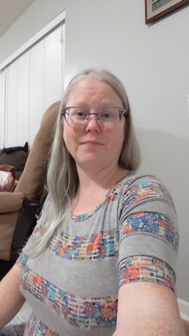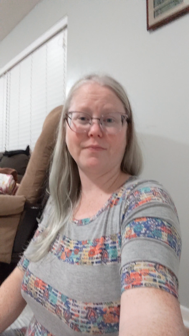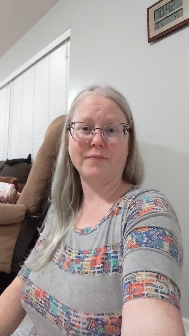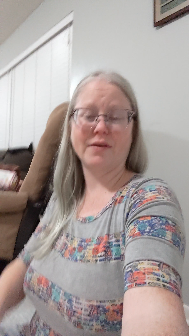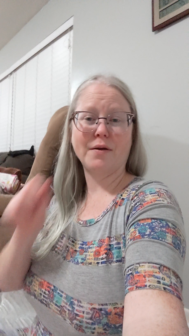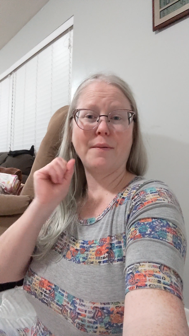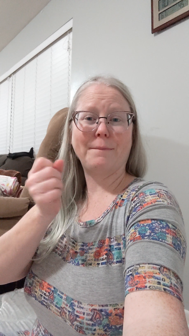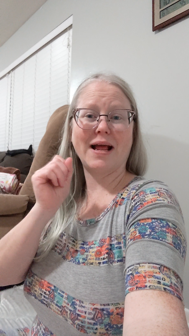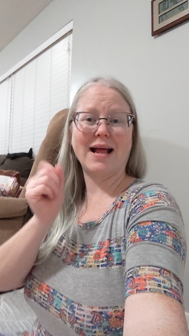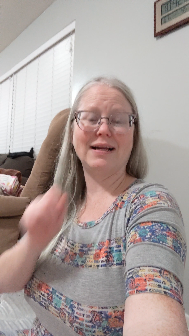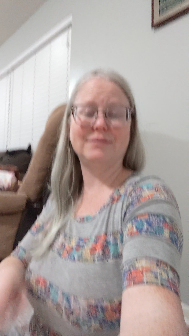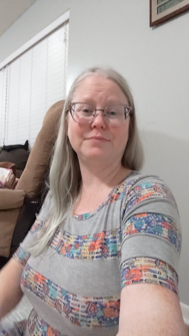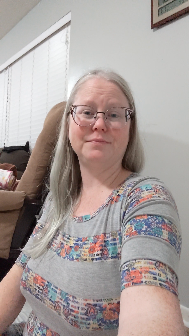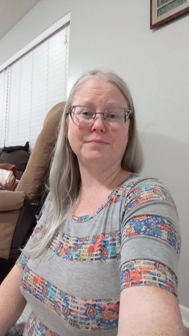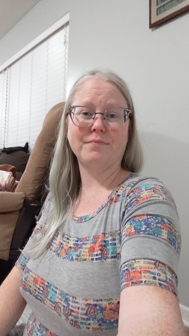bat